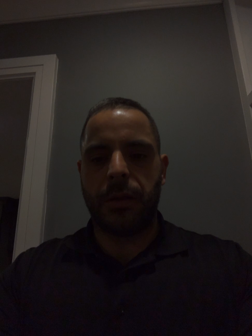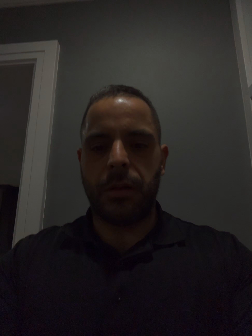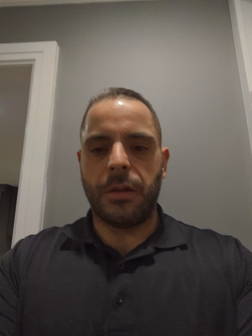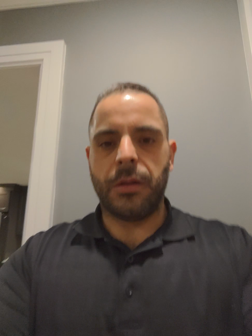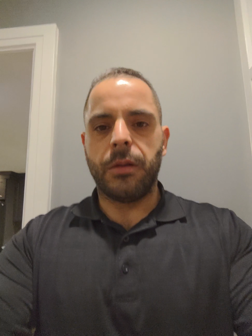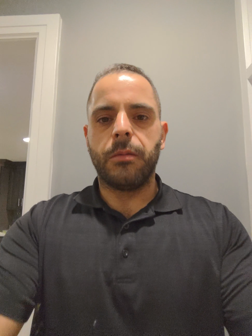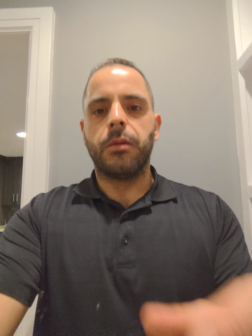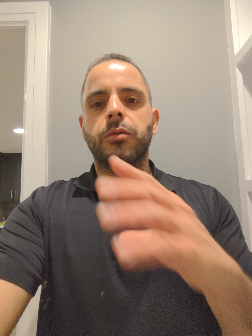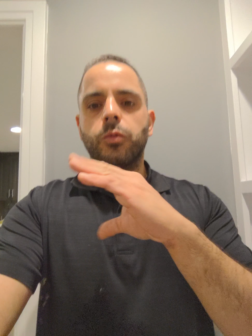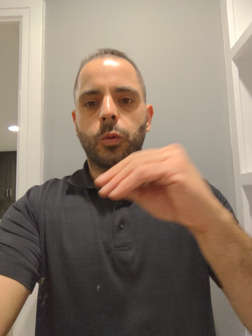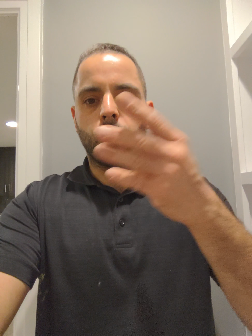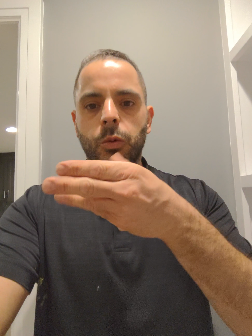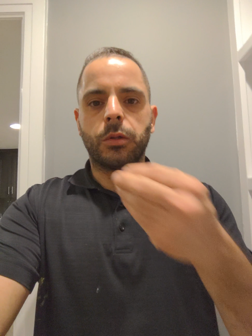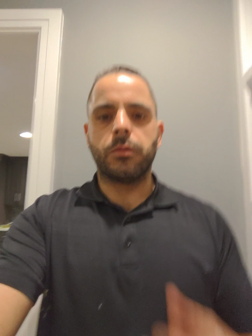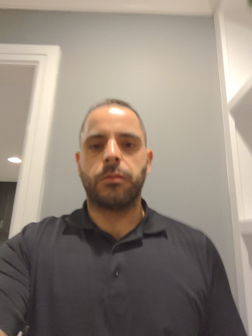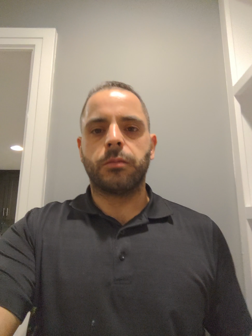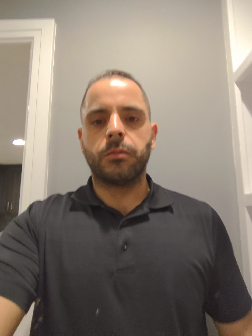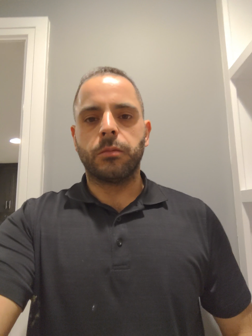story